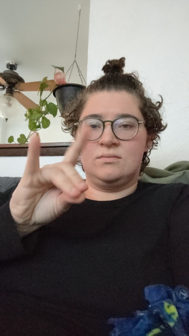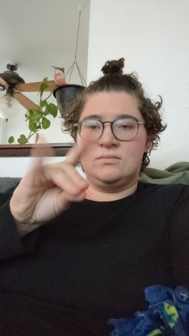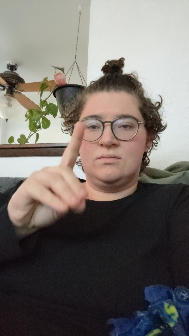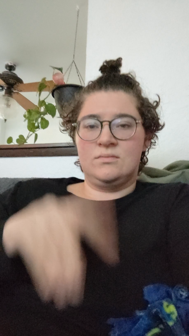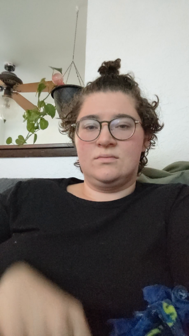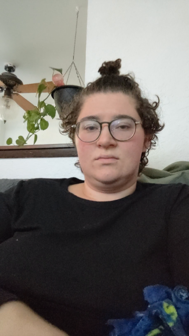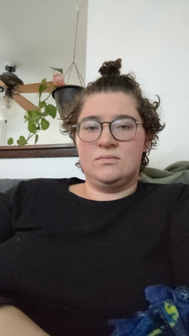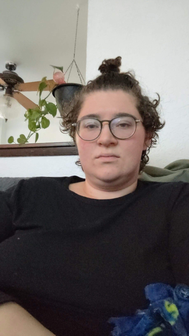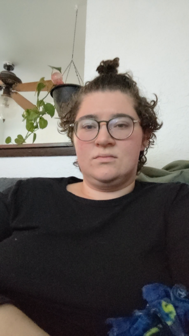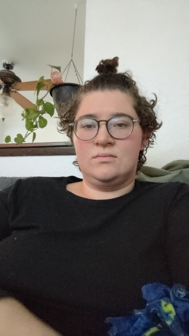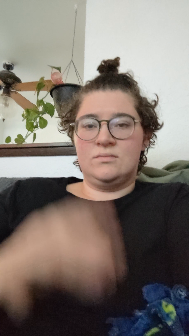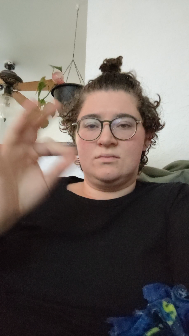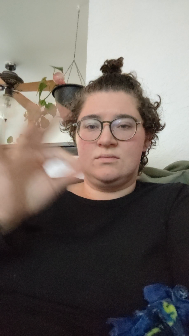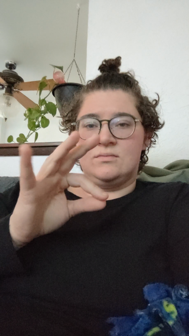fit